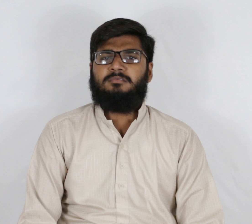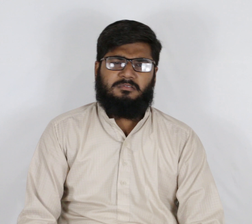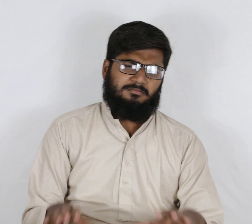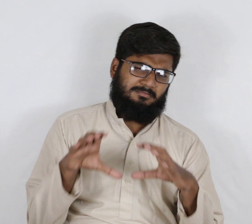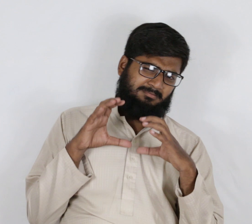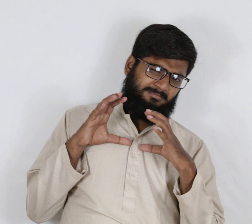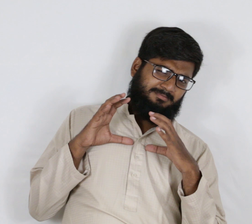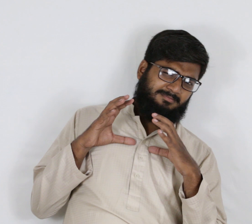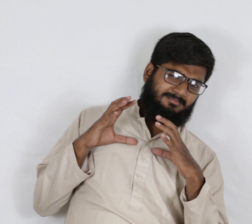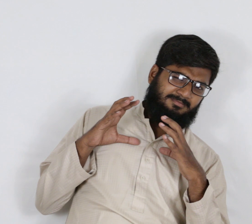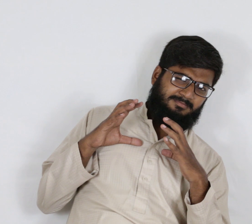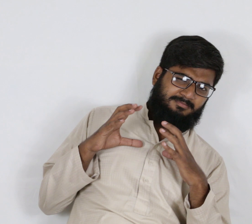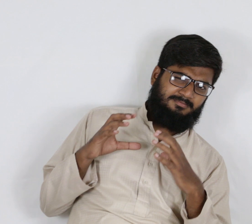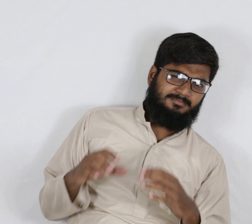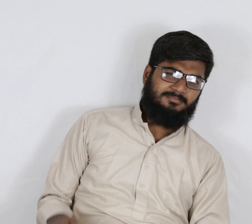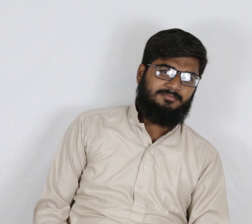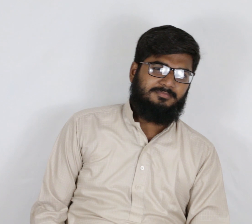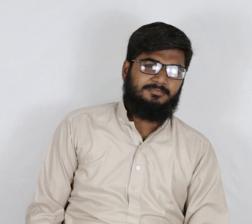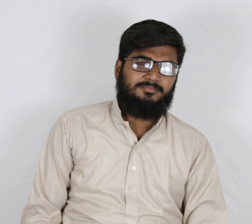scared